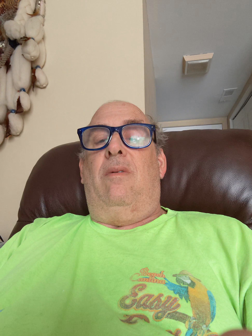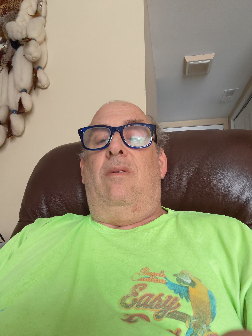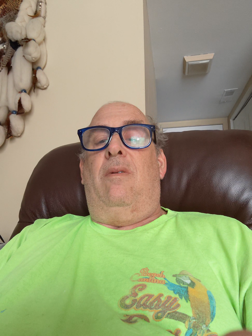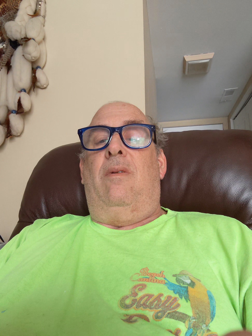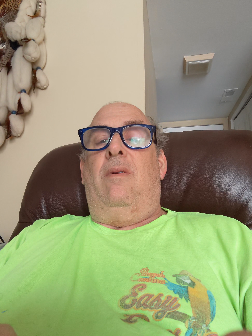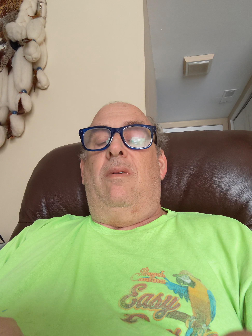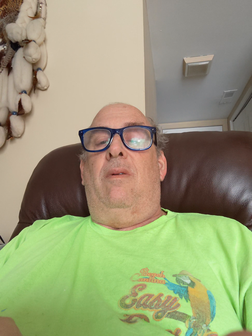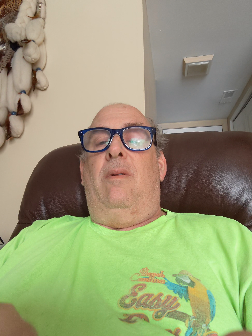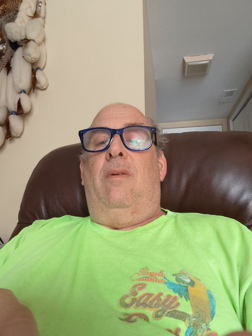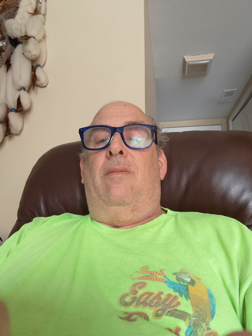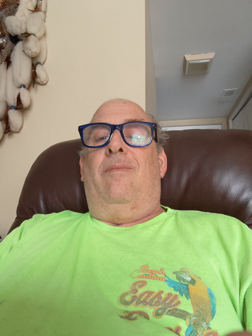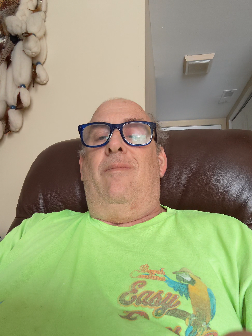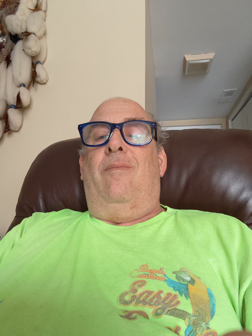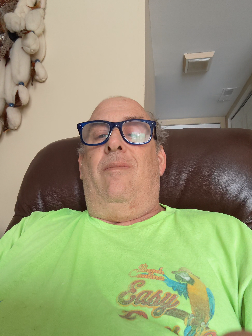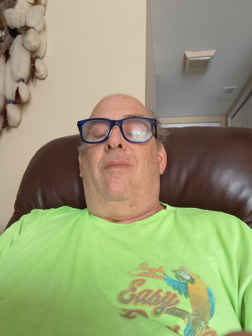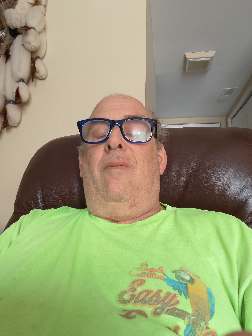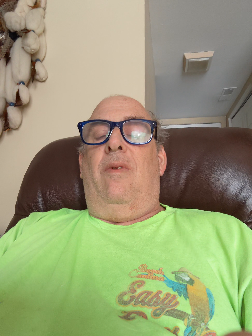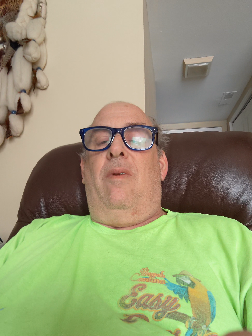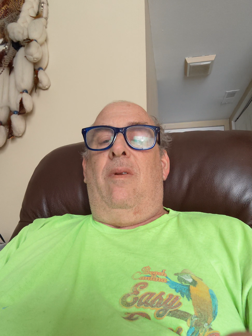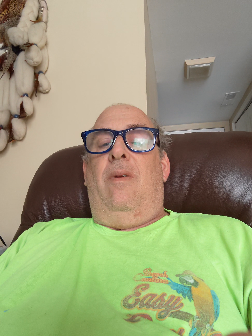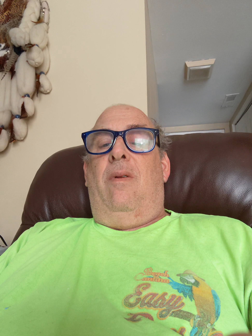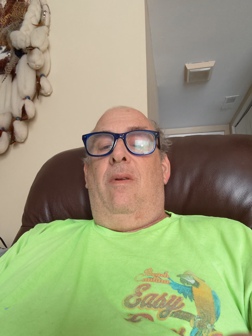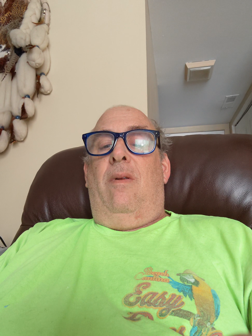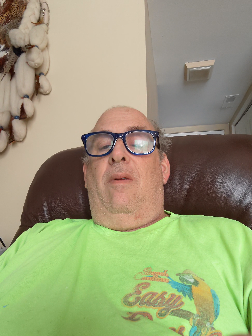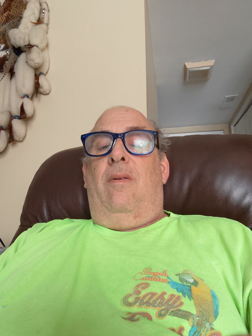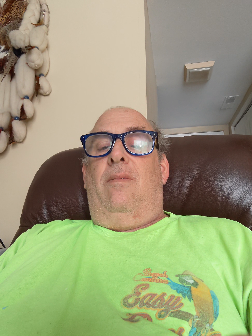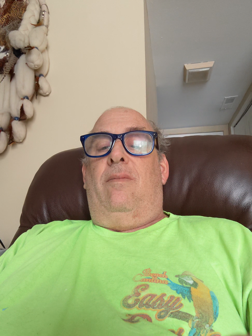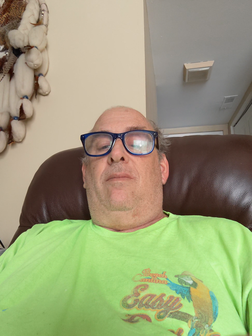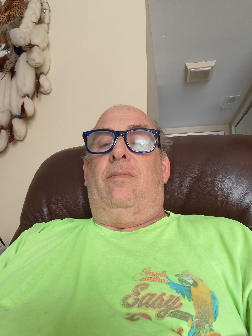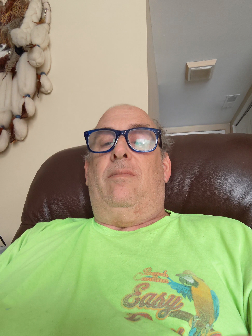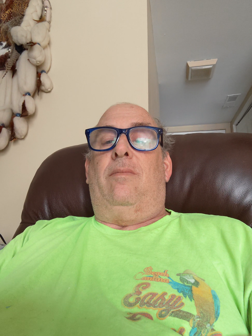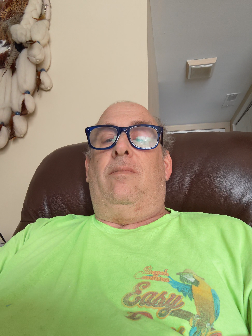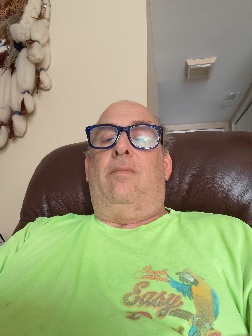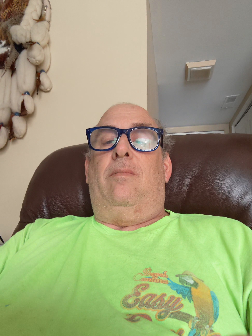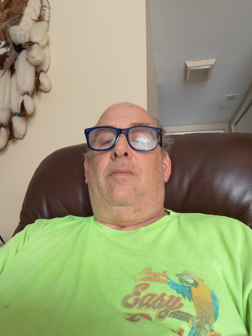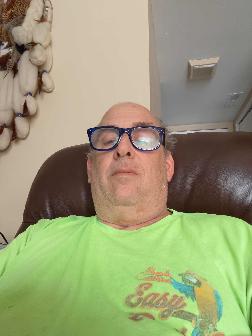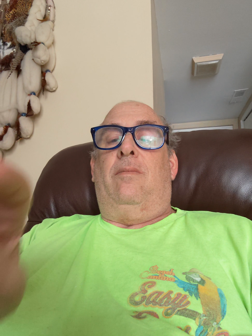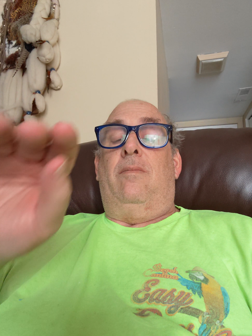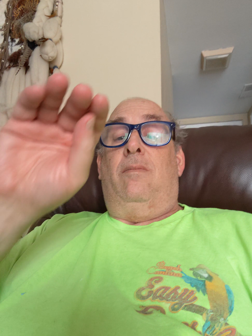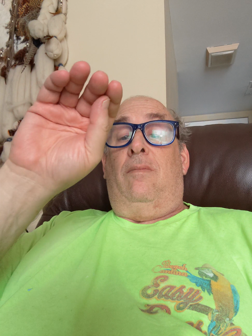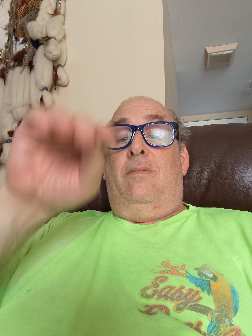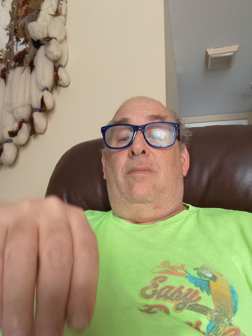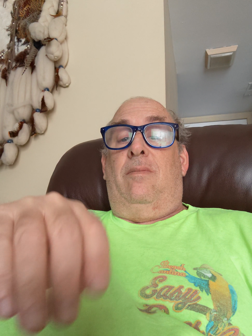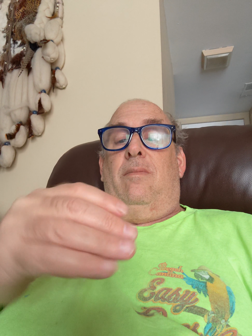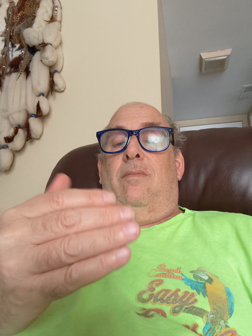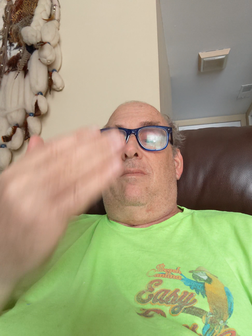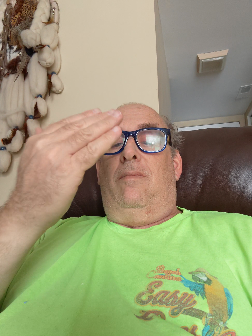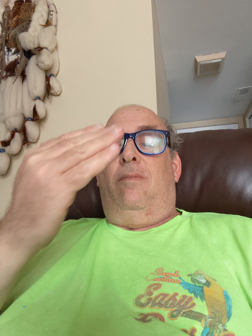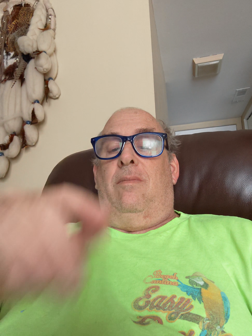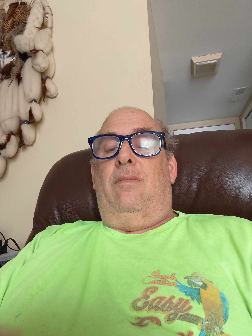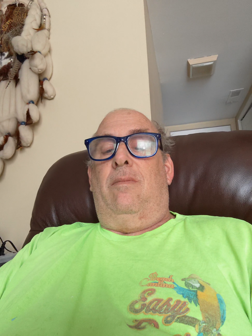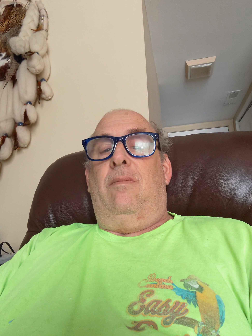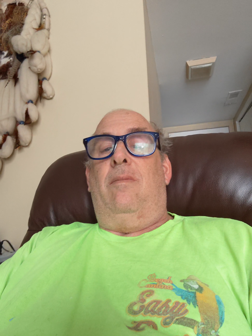mitten